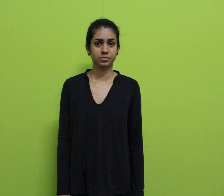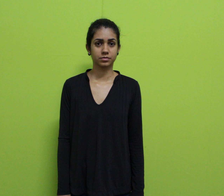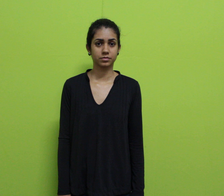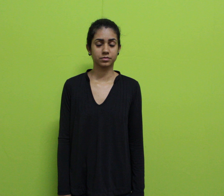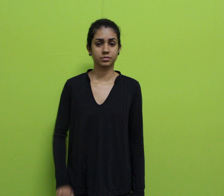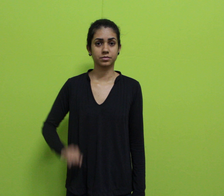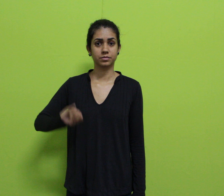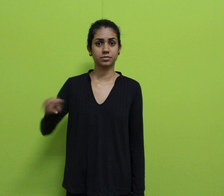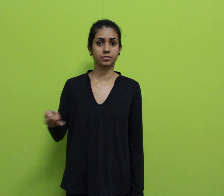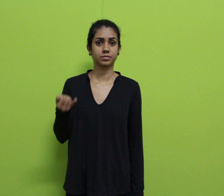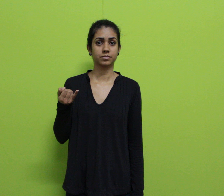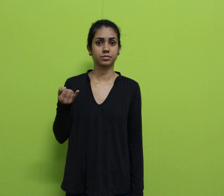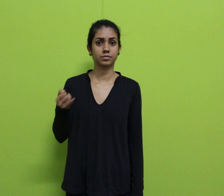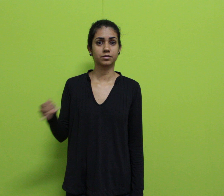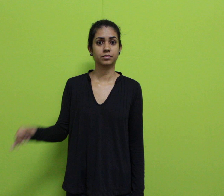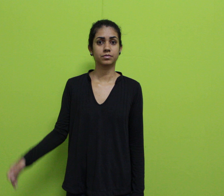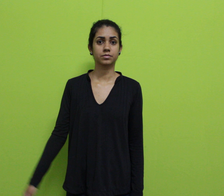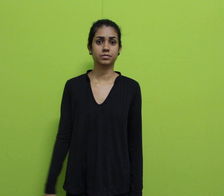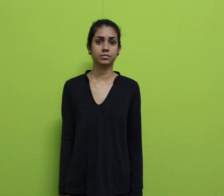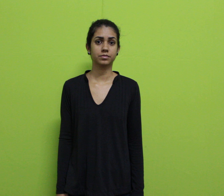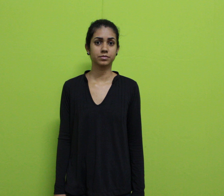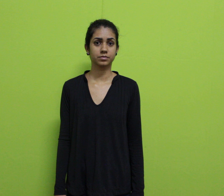aproveitar